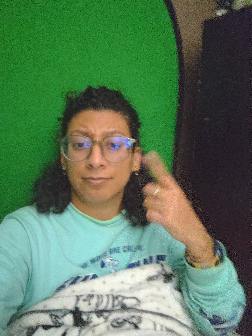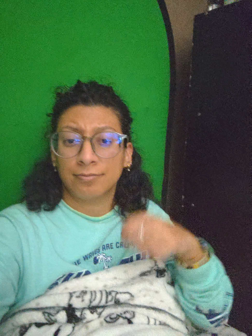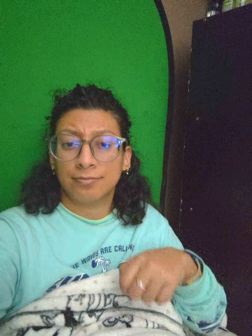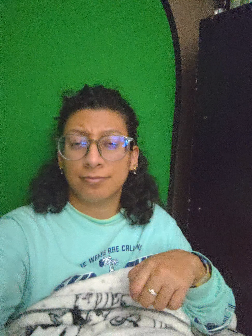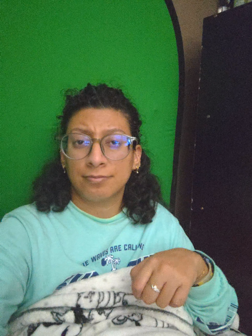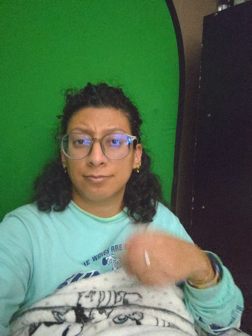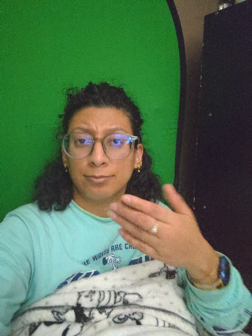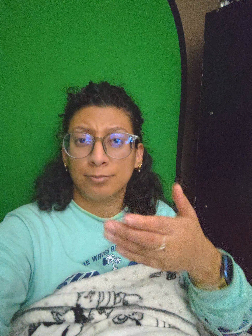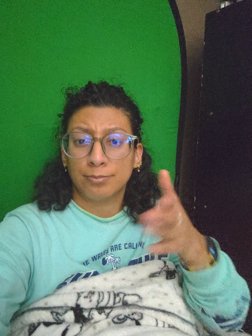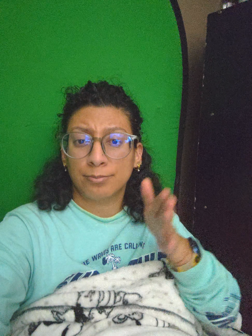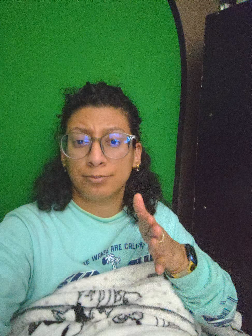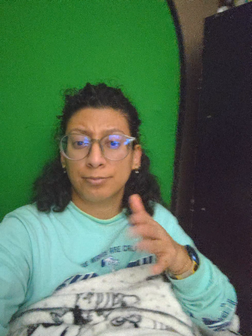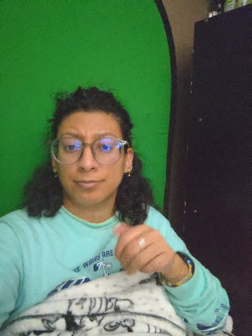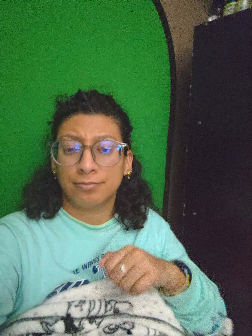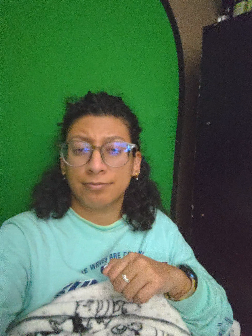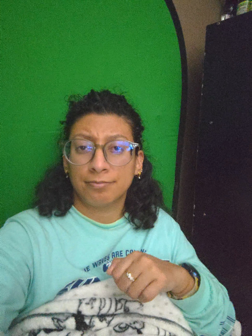room